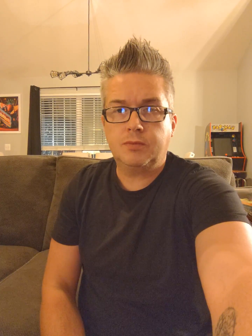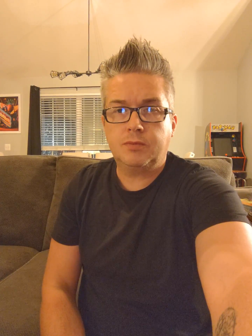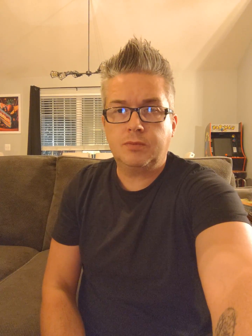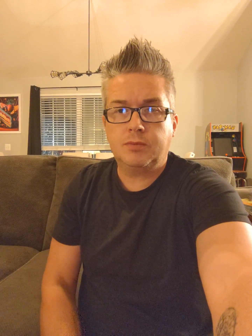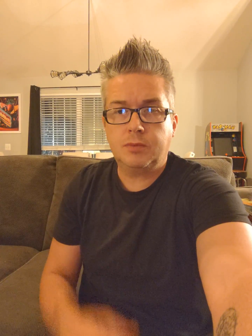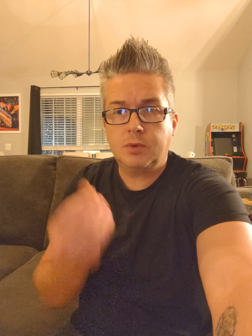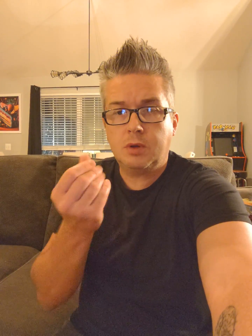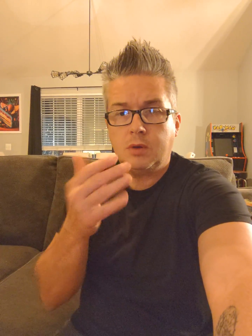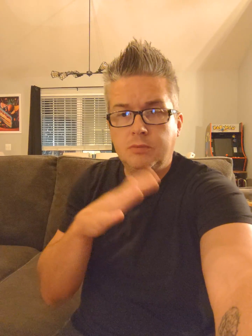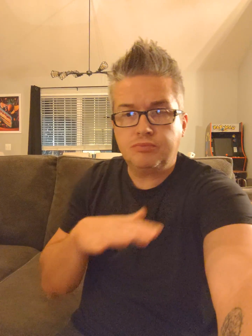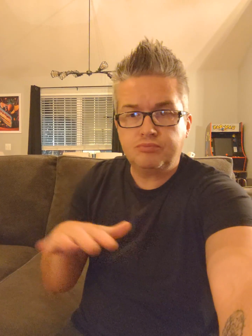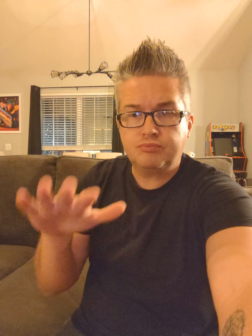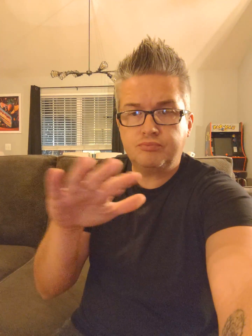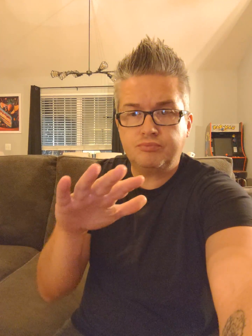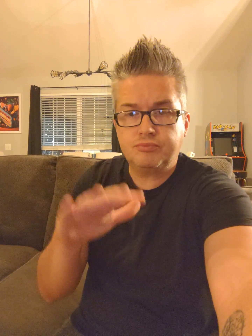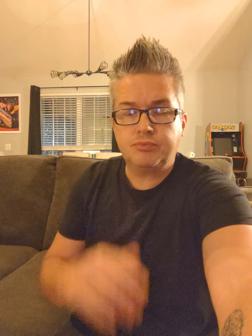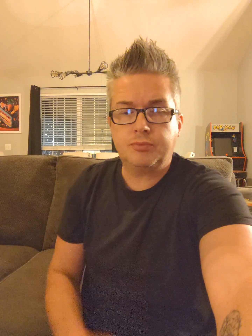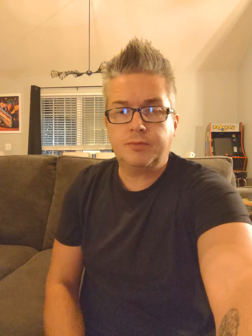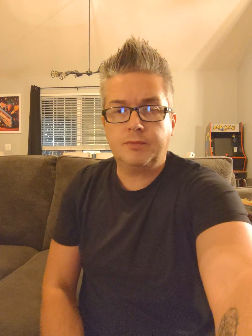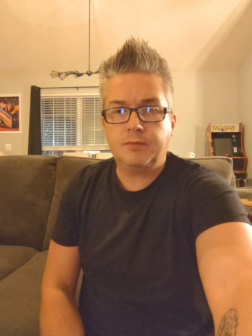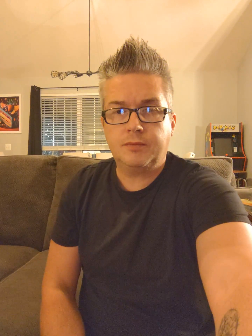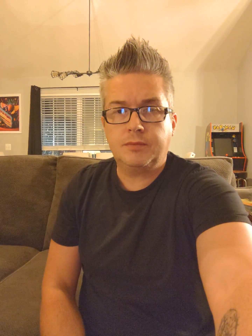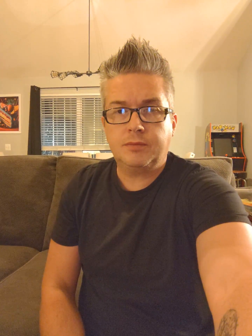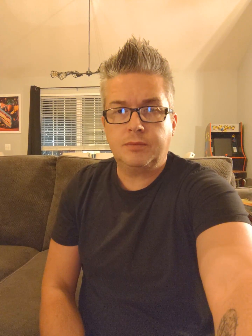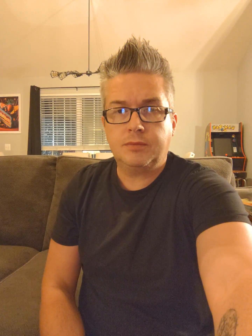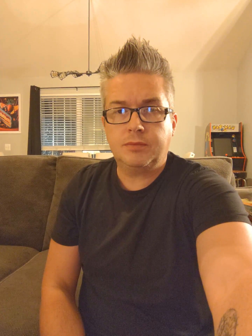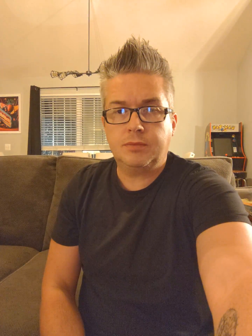garden